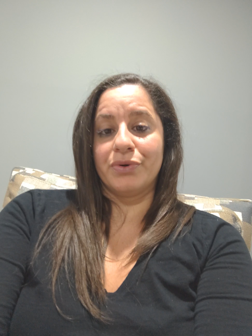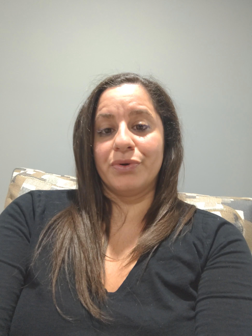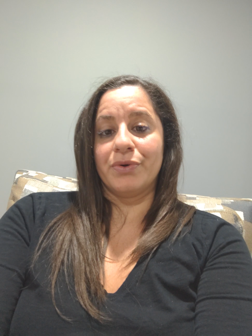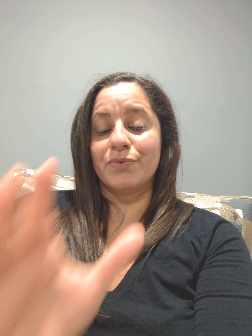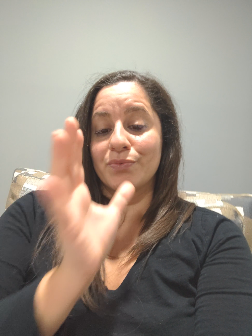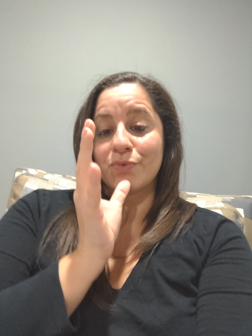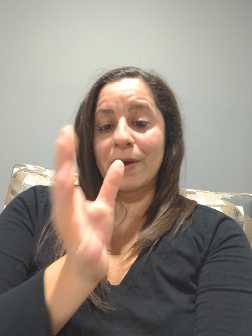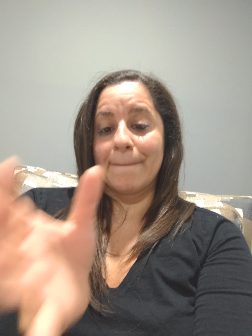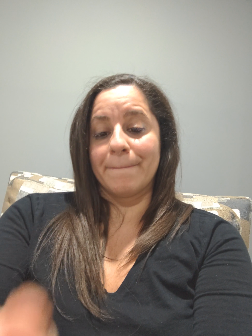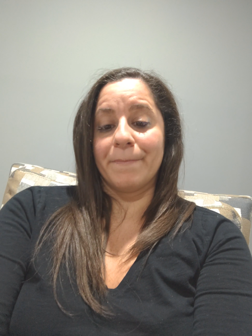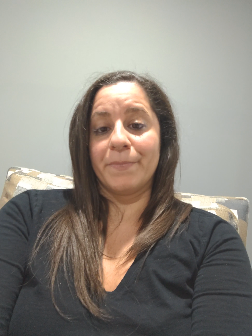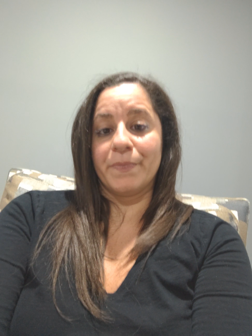grandma